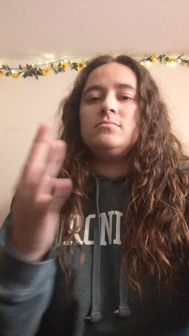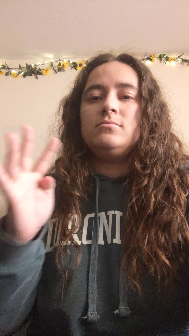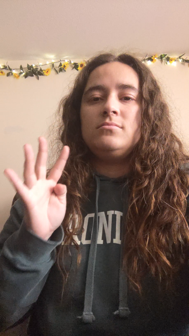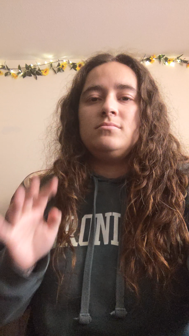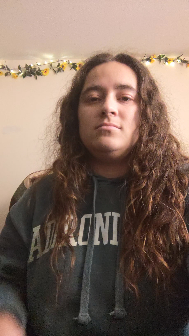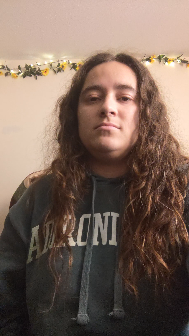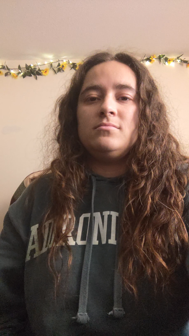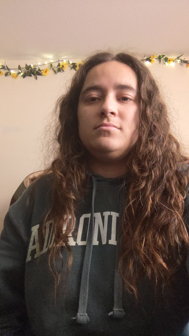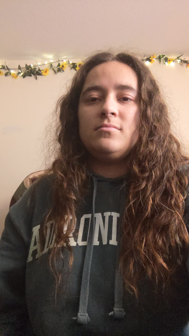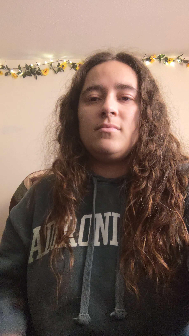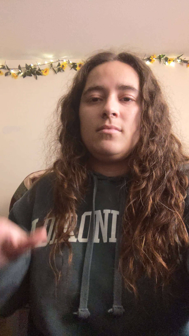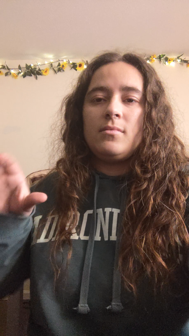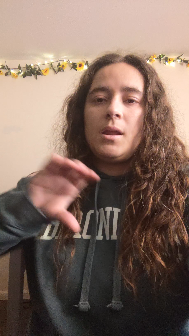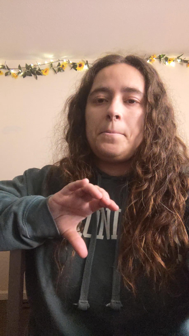dump